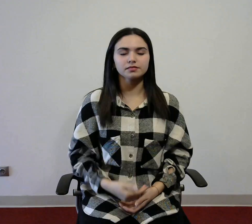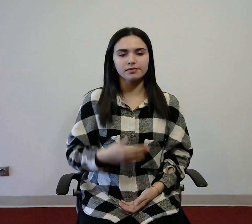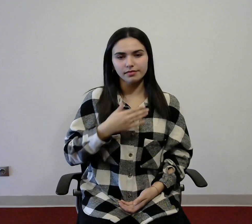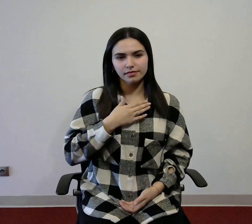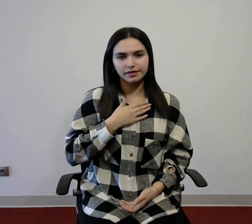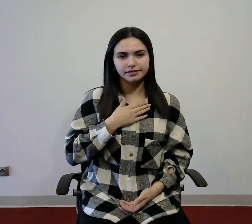mən